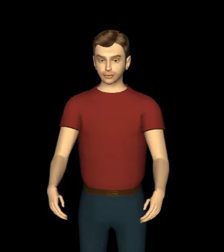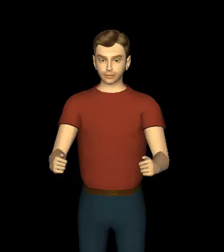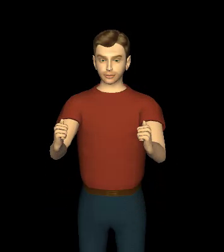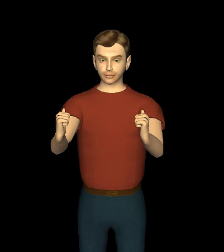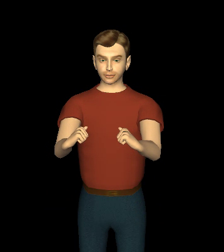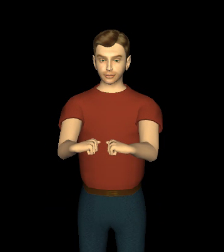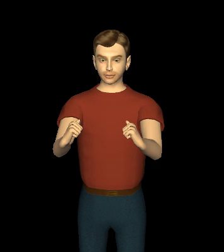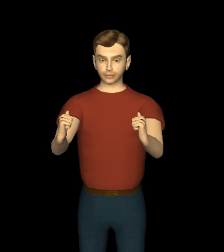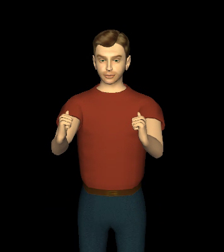حسنا